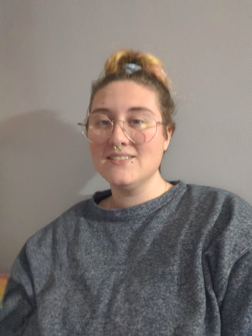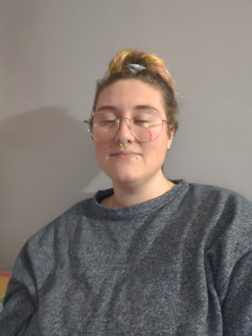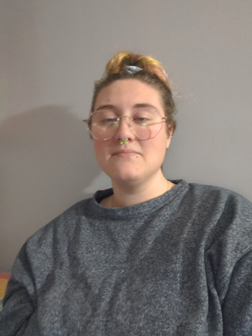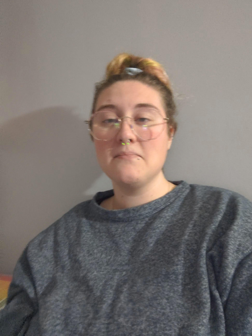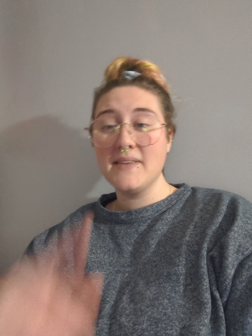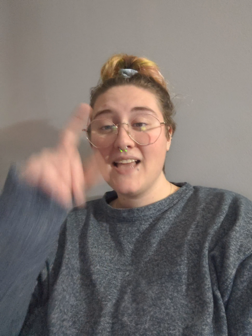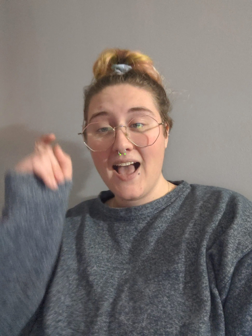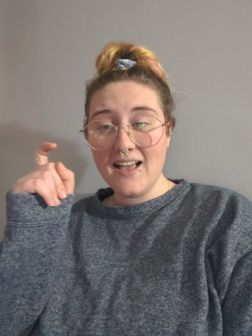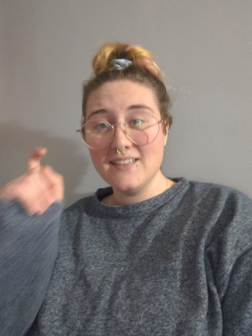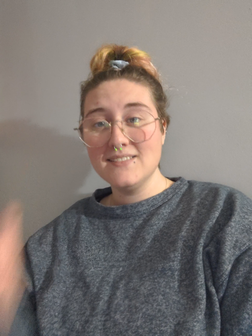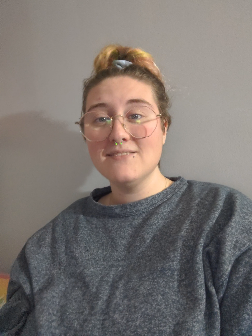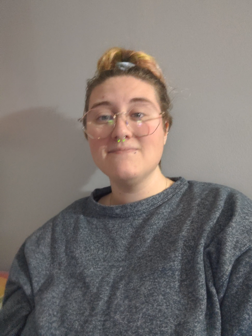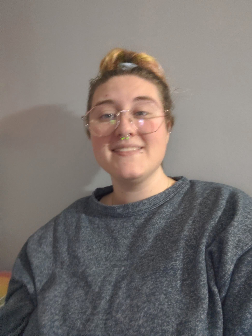because